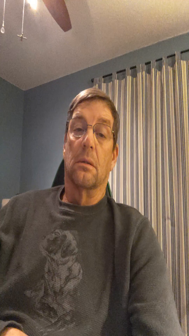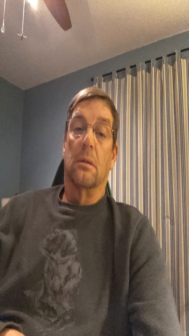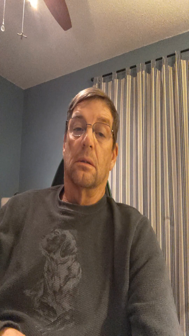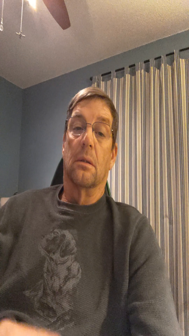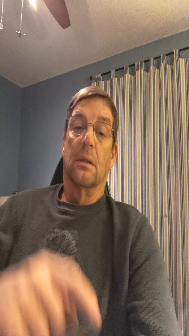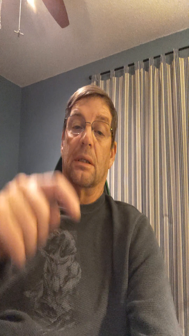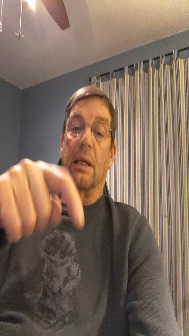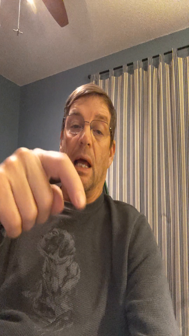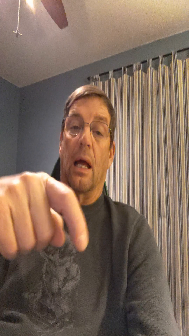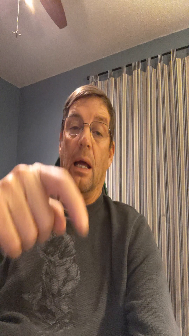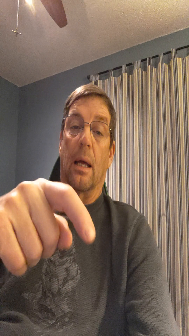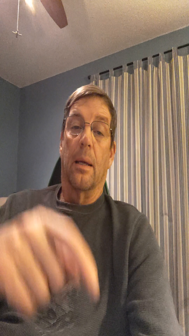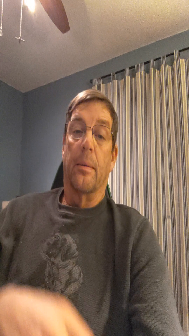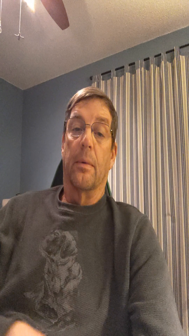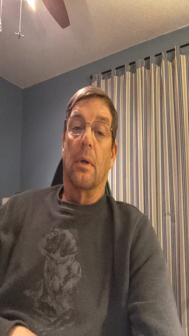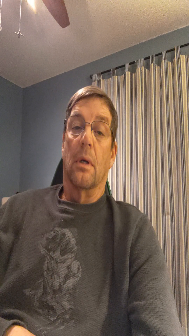time